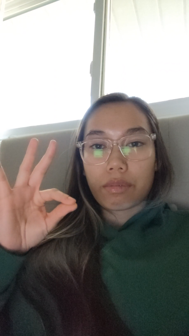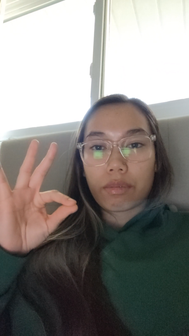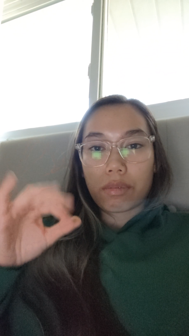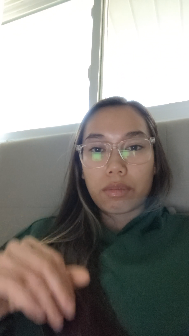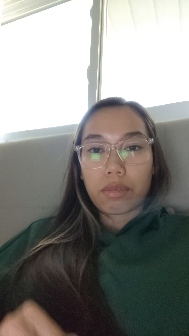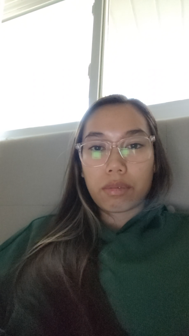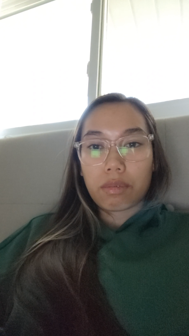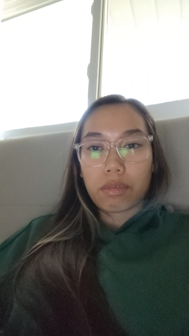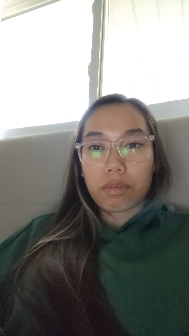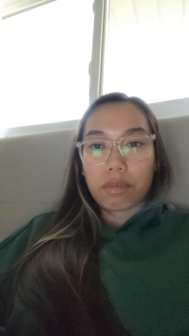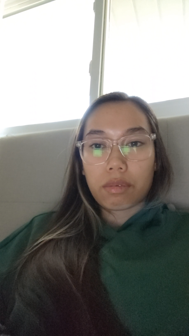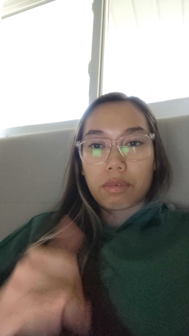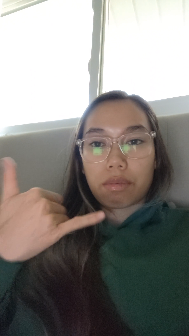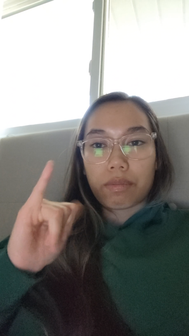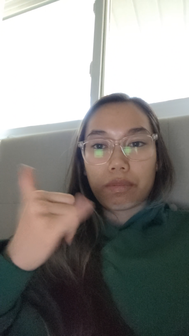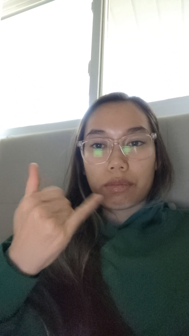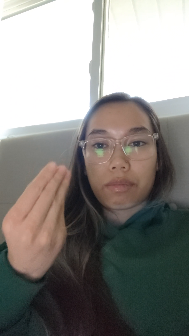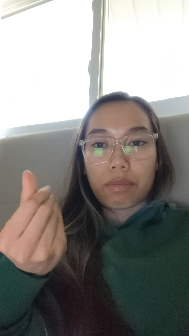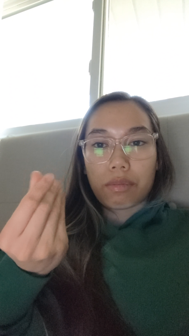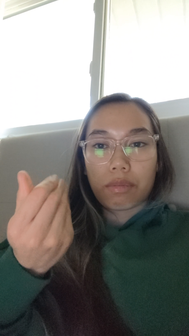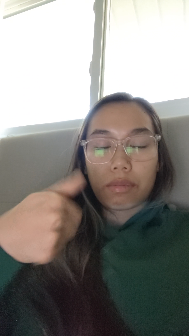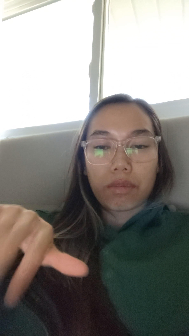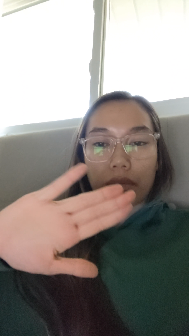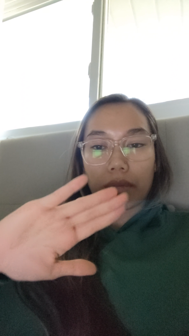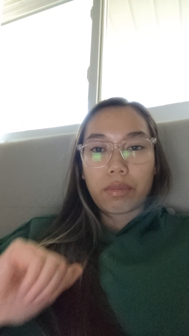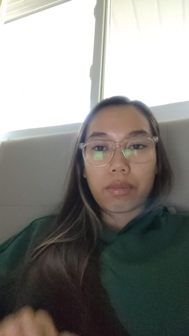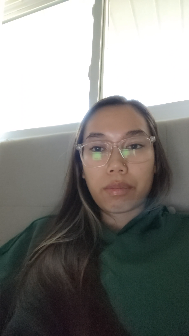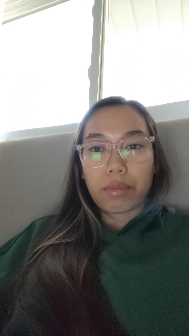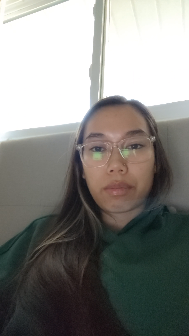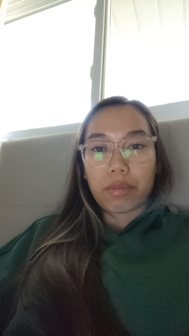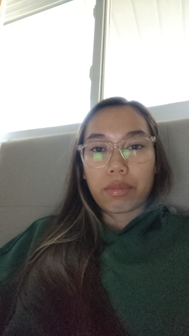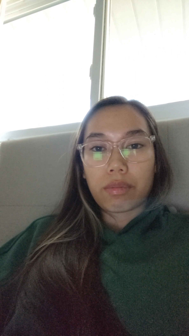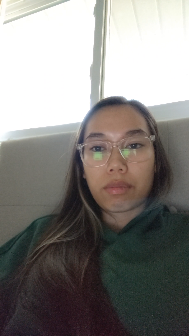playground